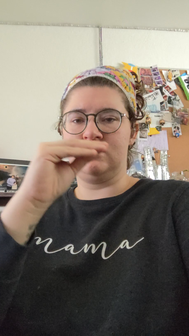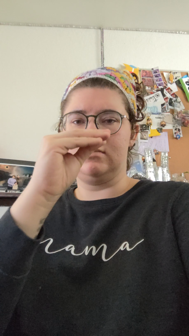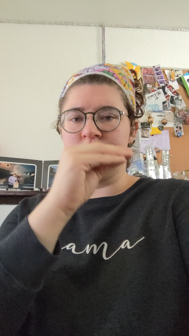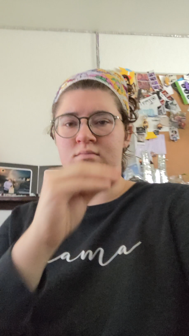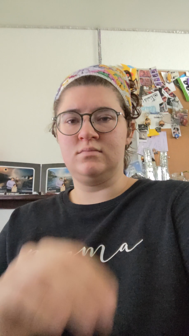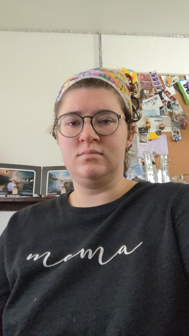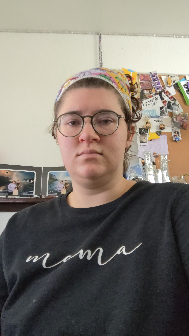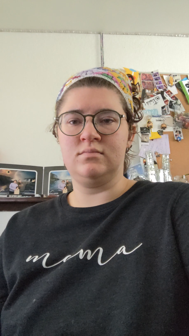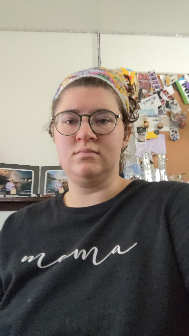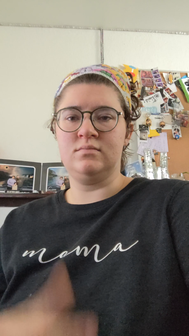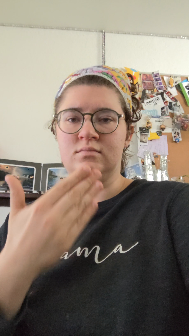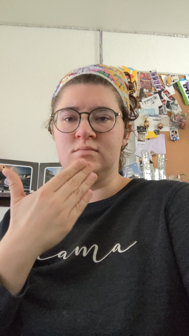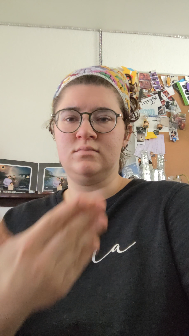good